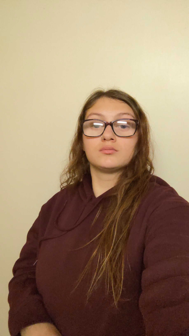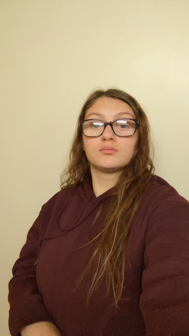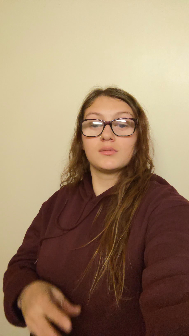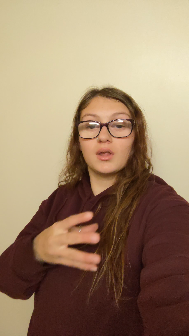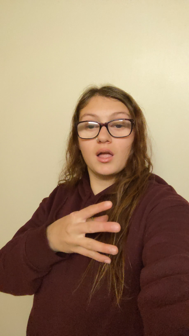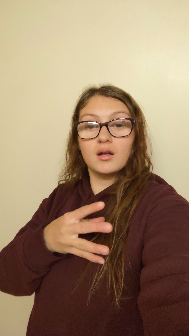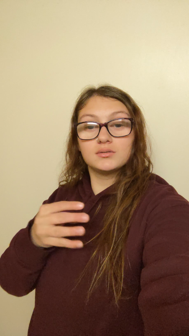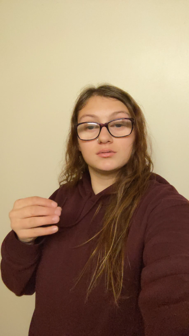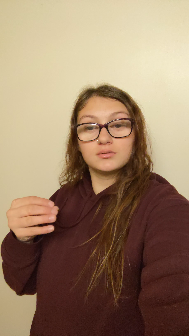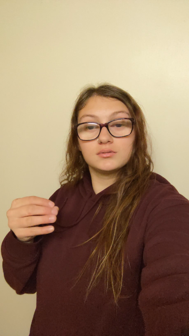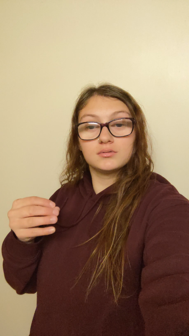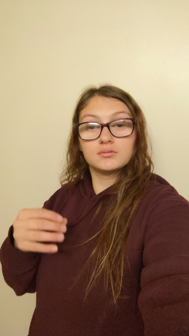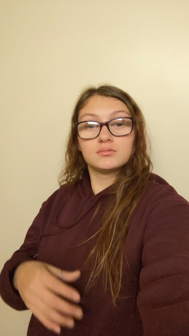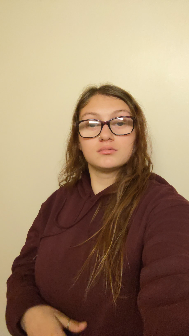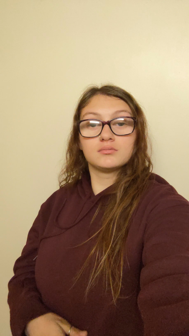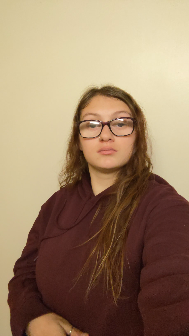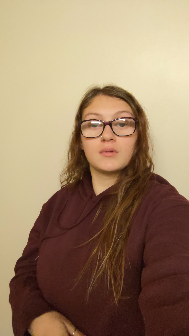and